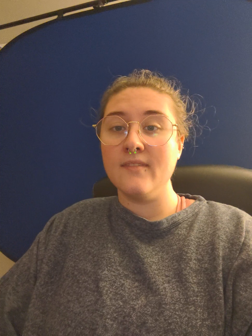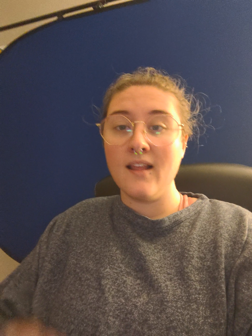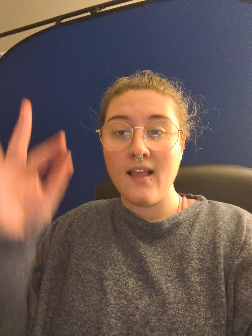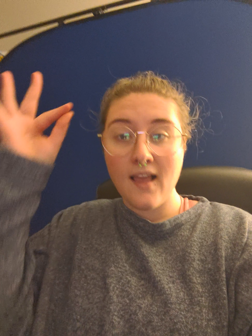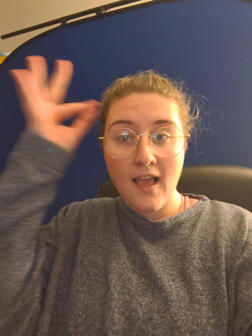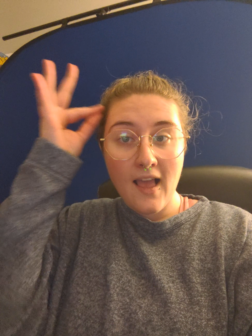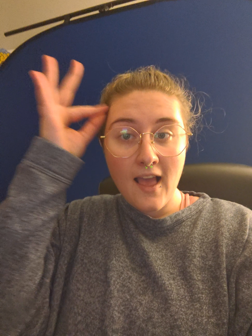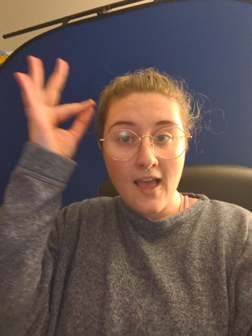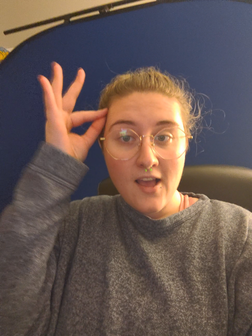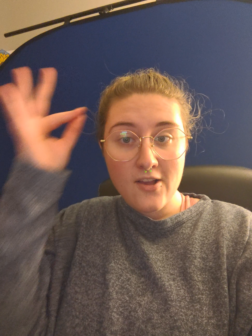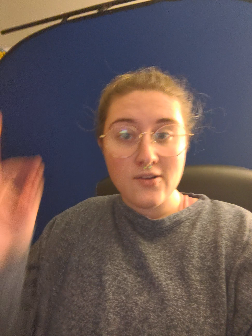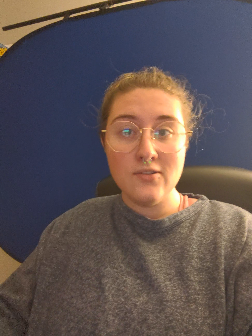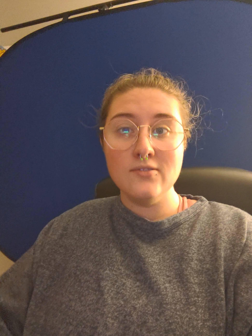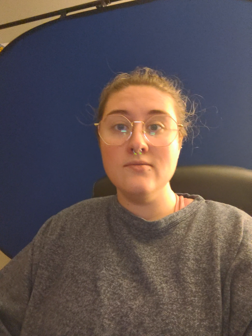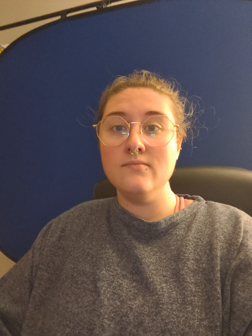hair